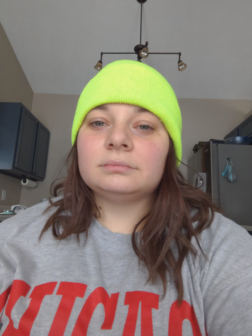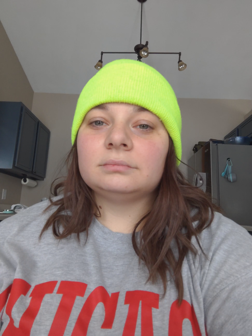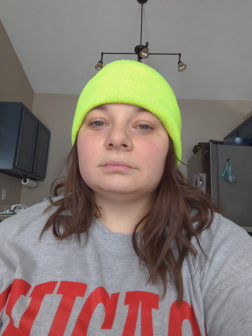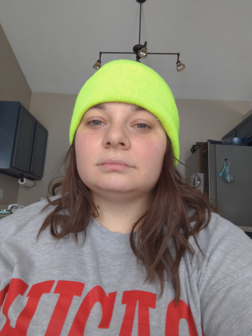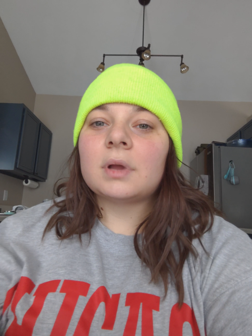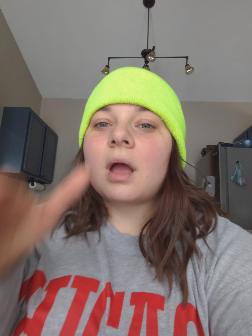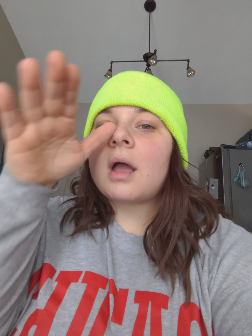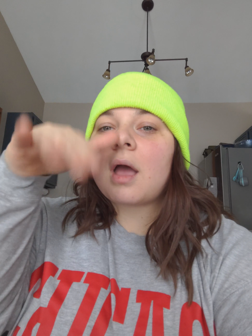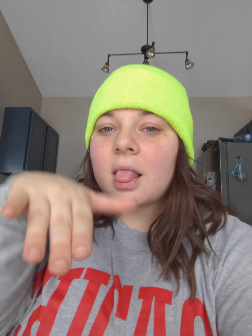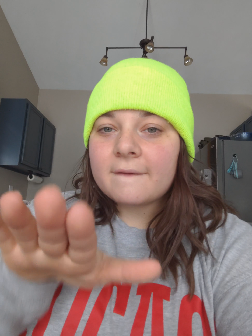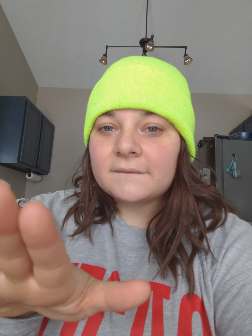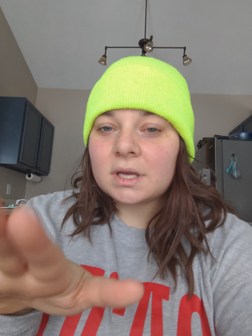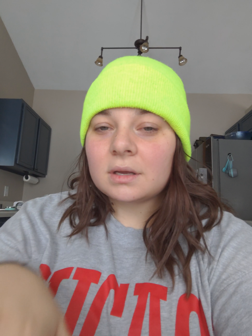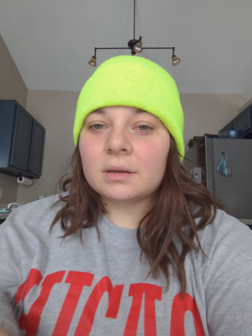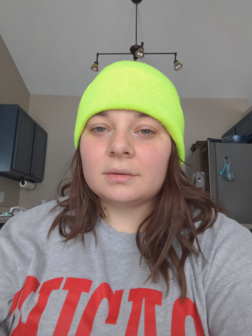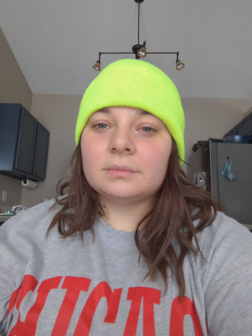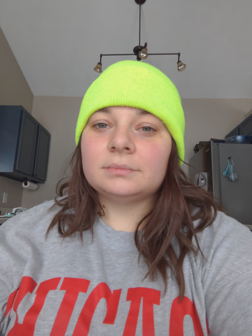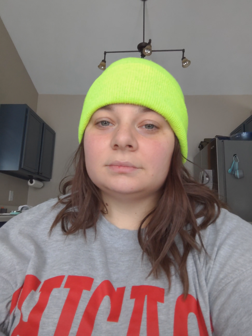elephant